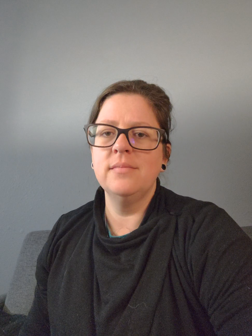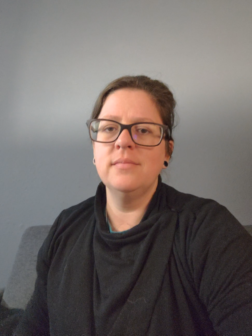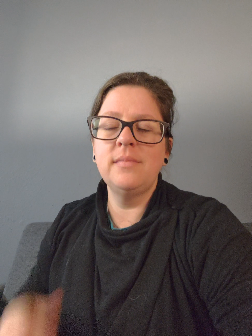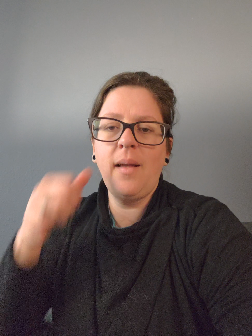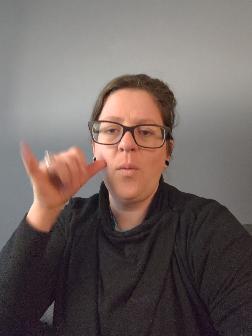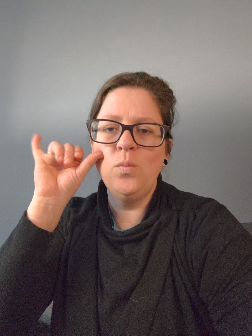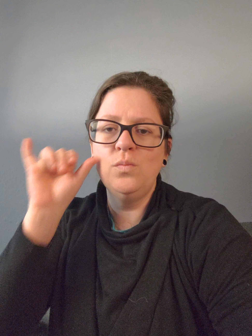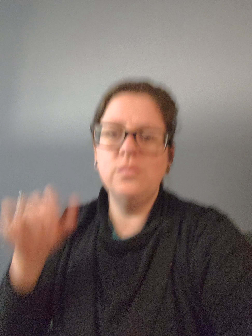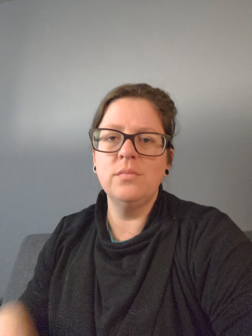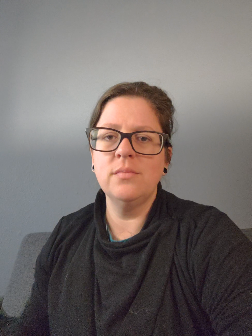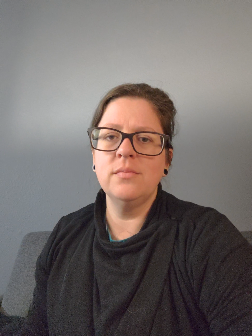cow